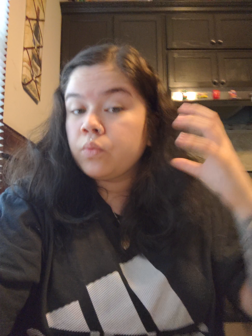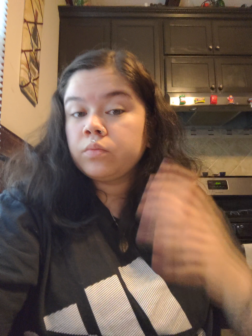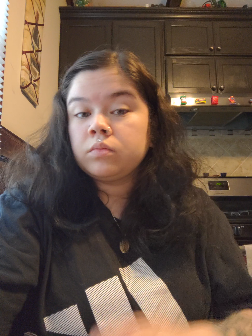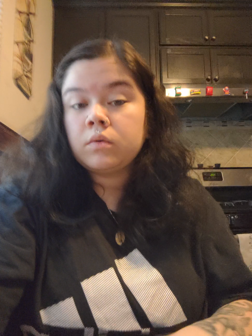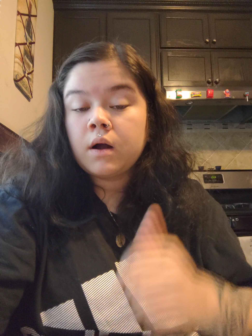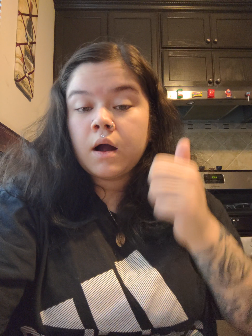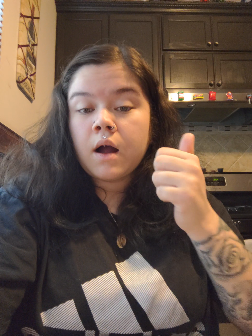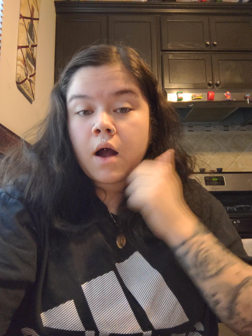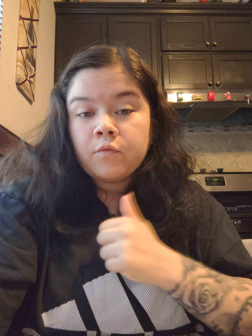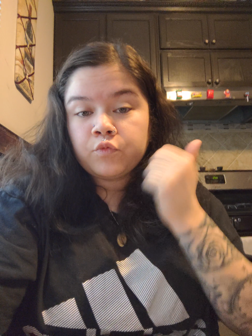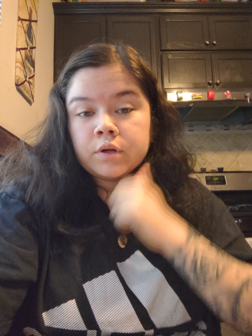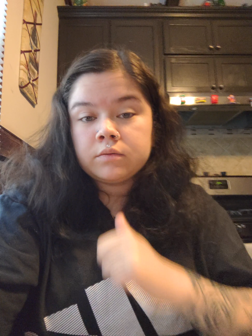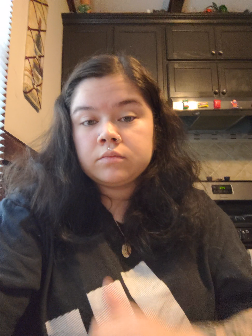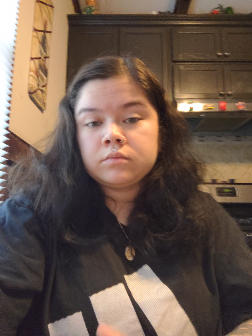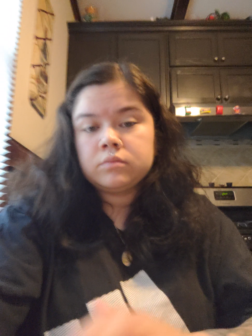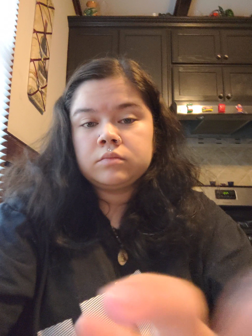every